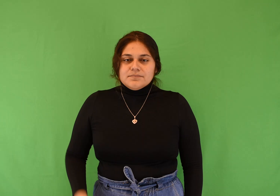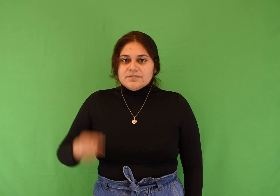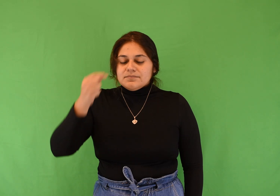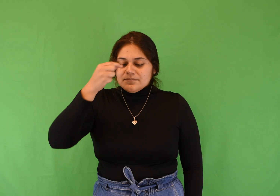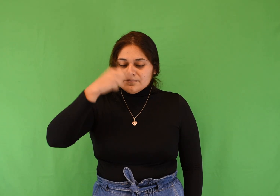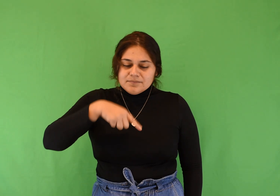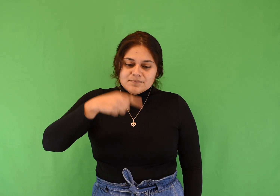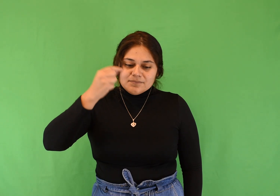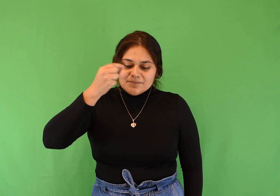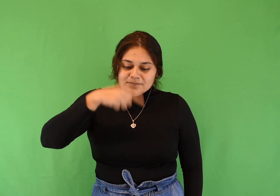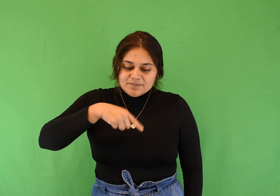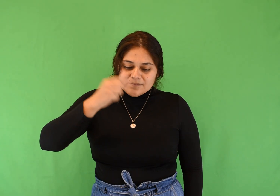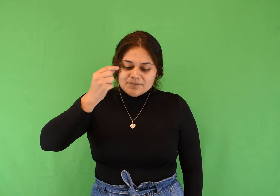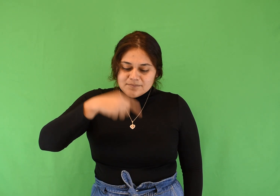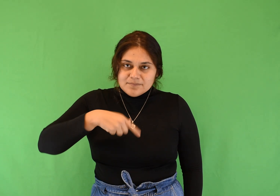gripe